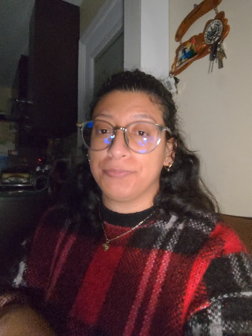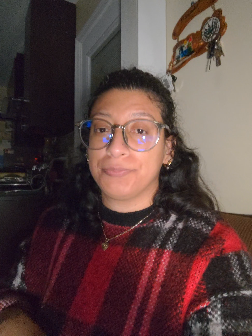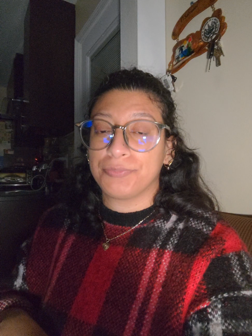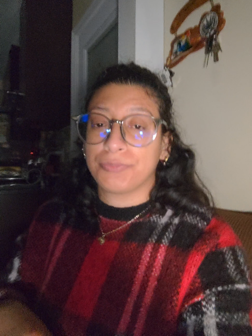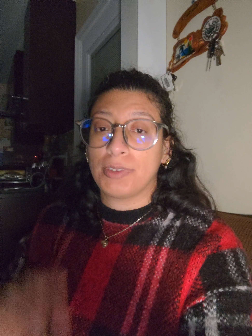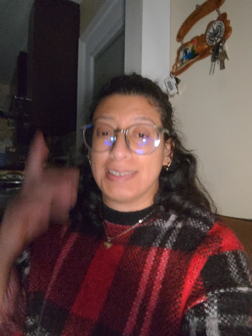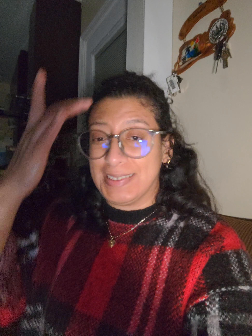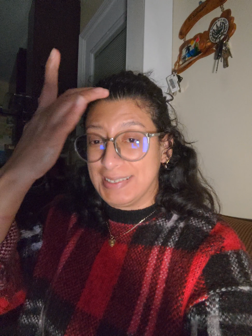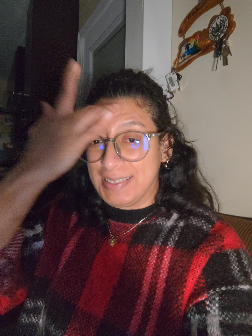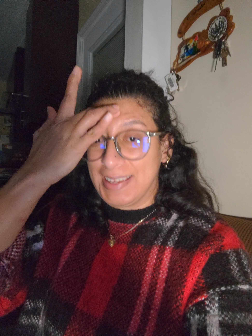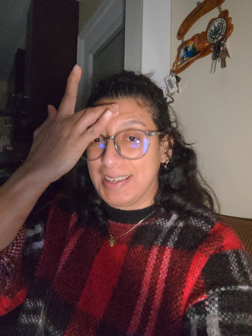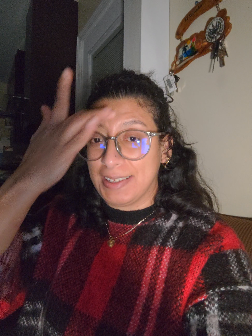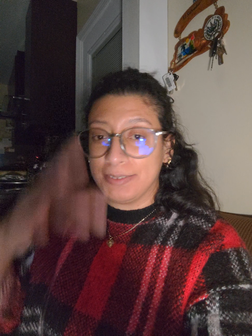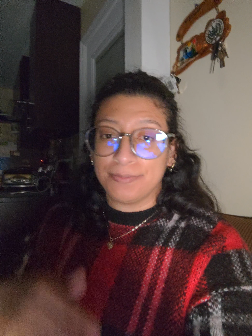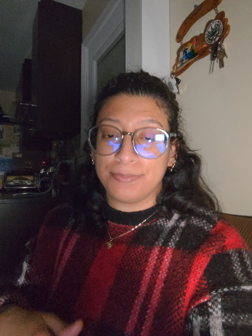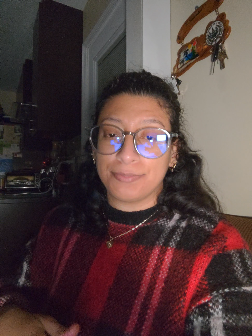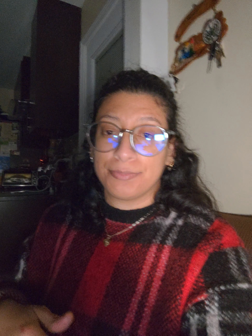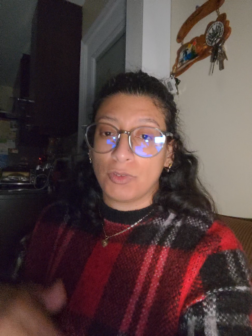sick